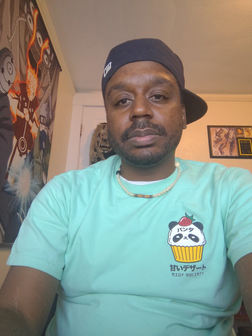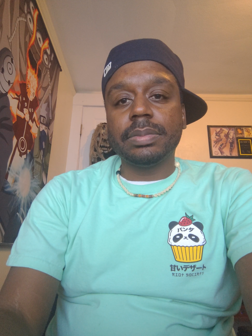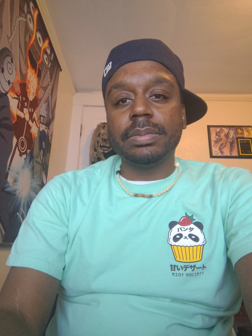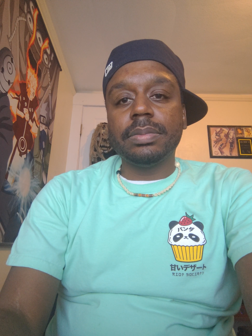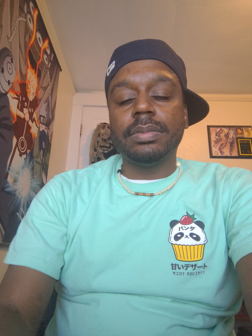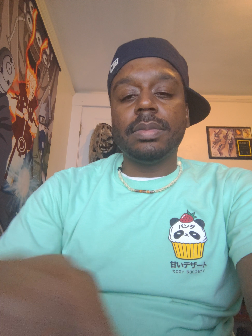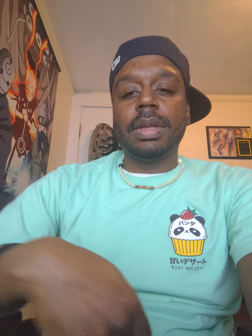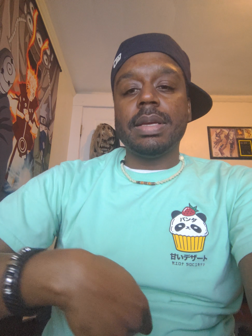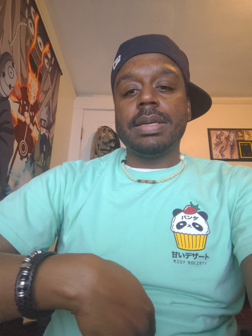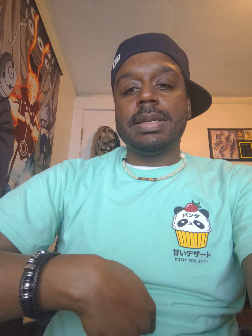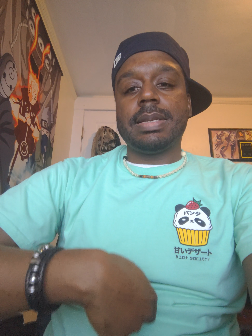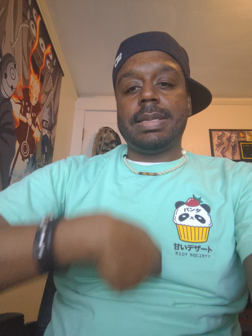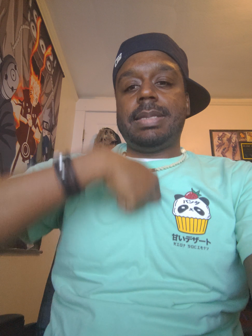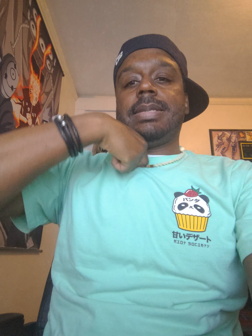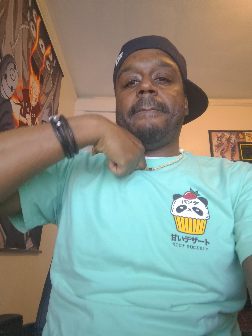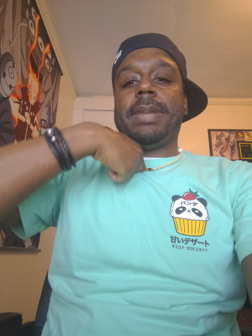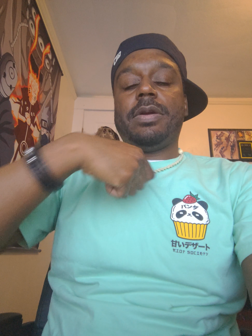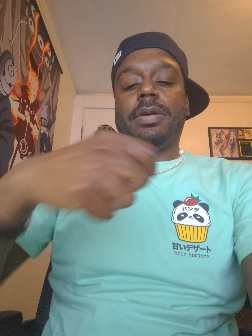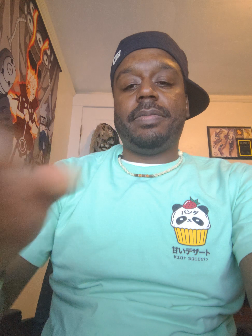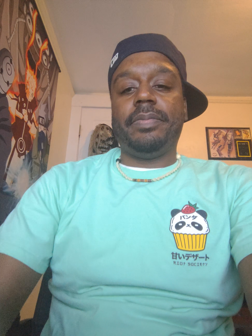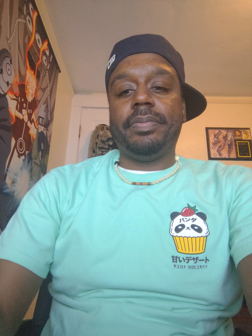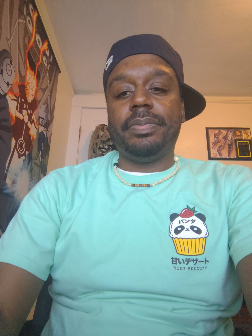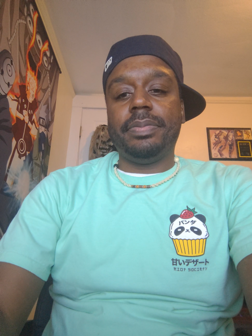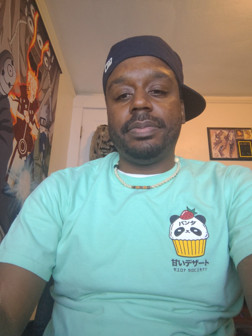zipper